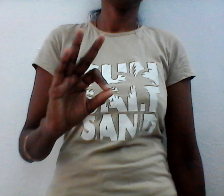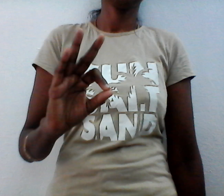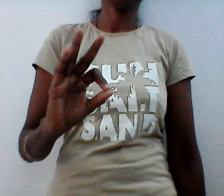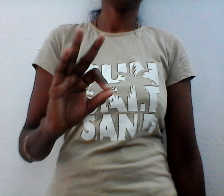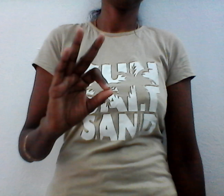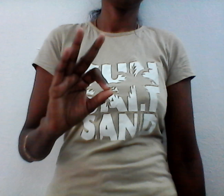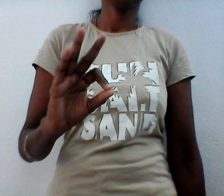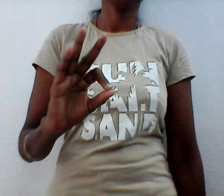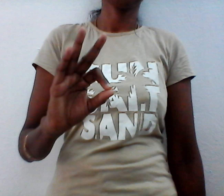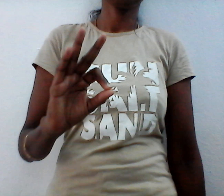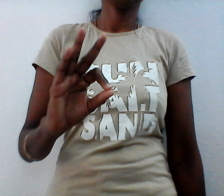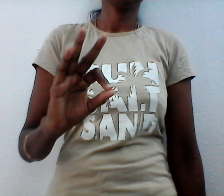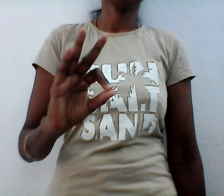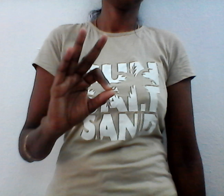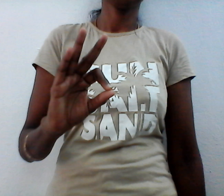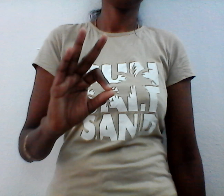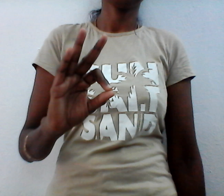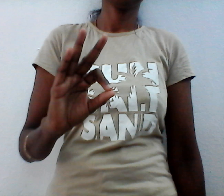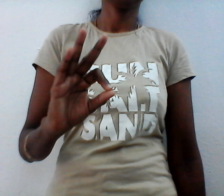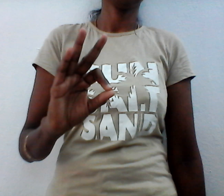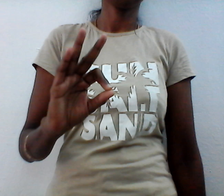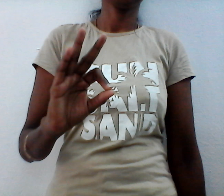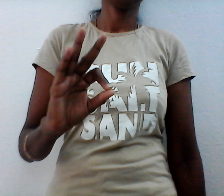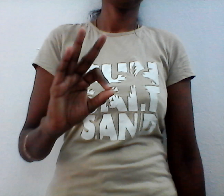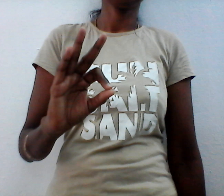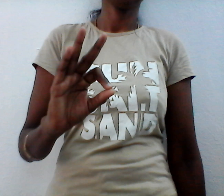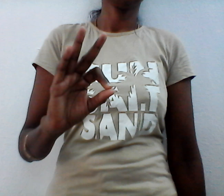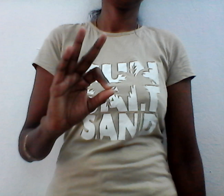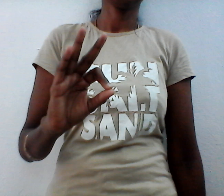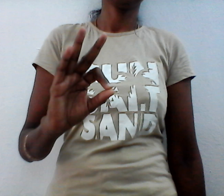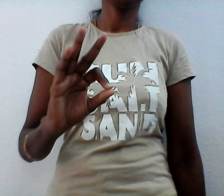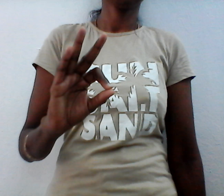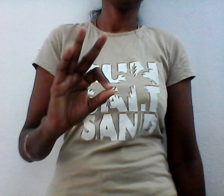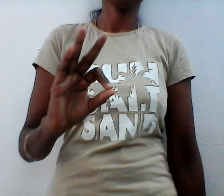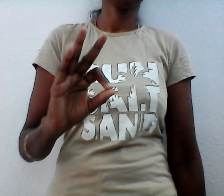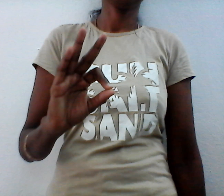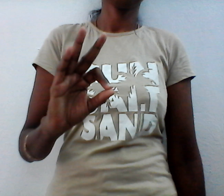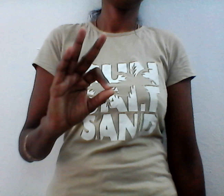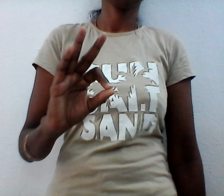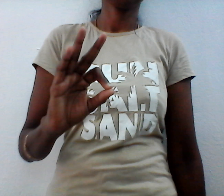ഒ